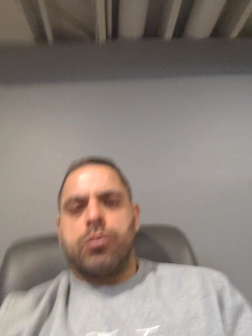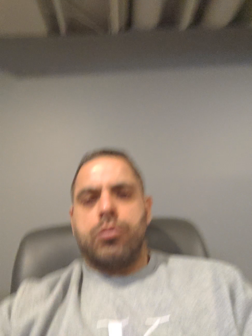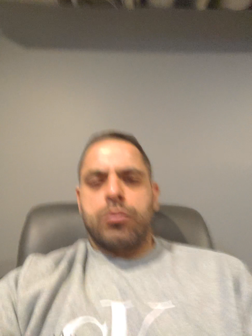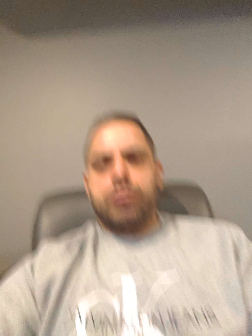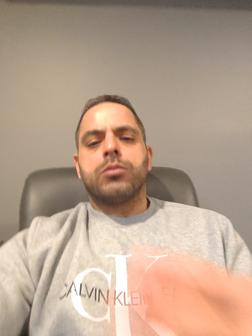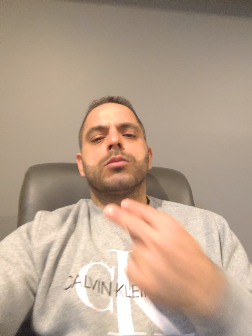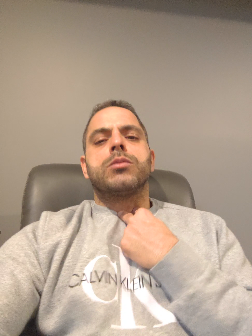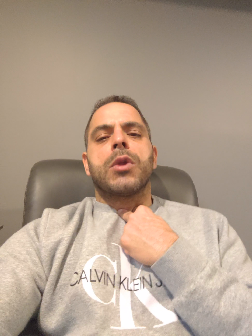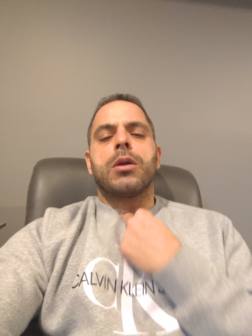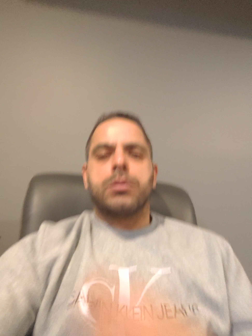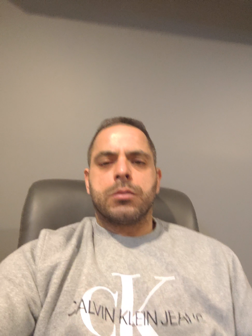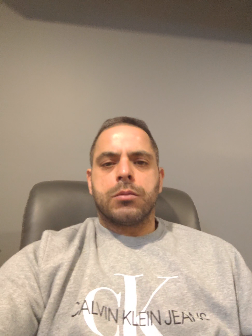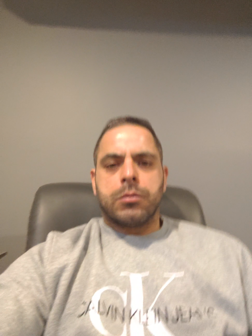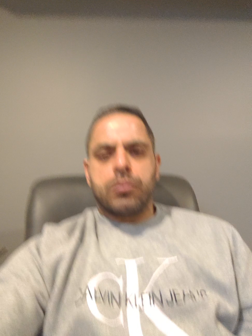stuck